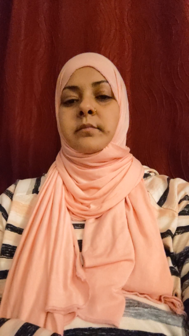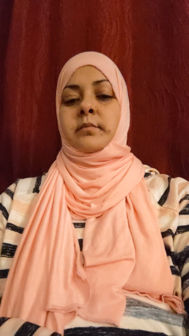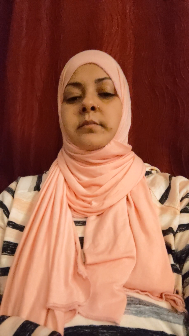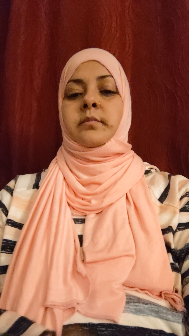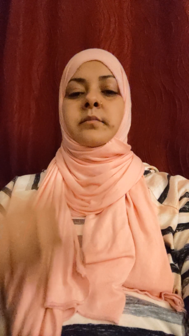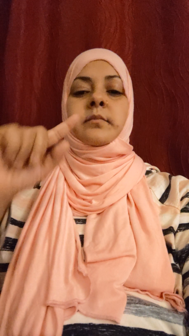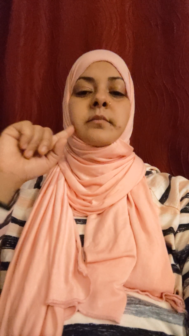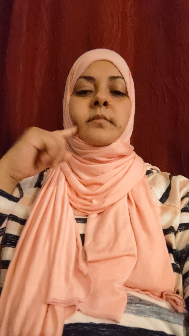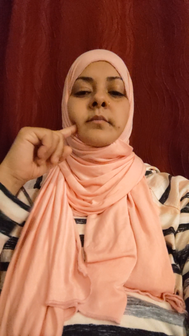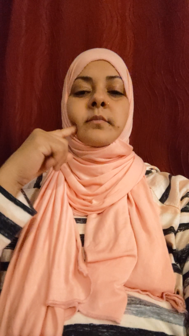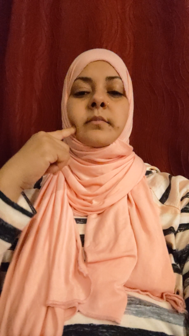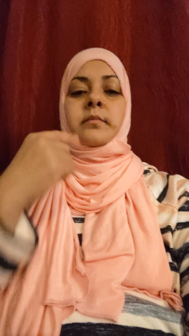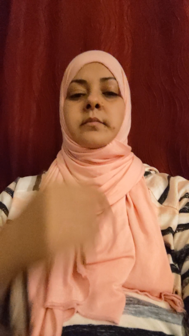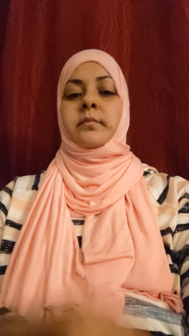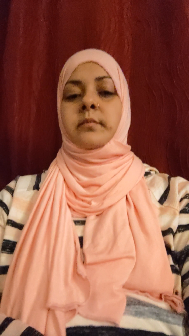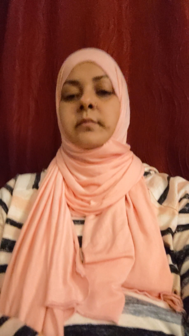candy